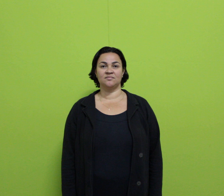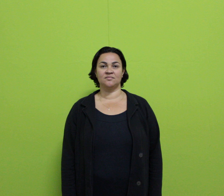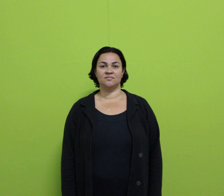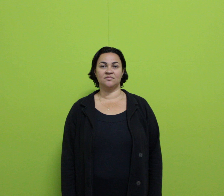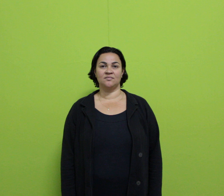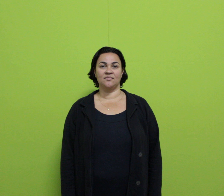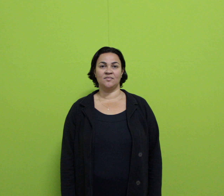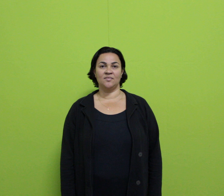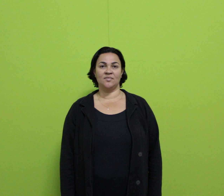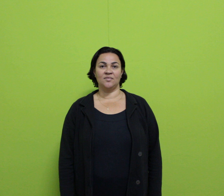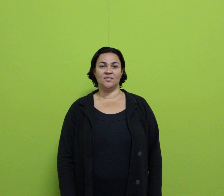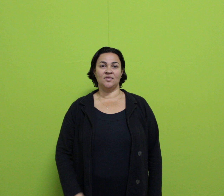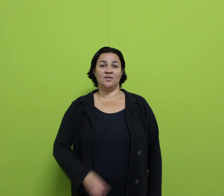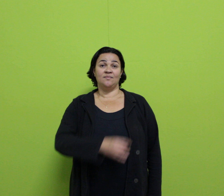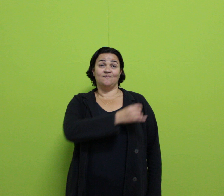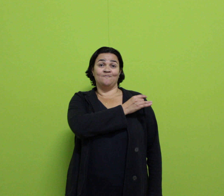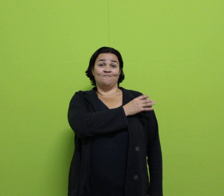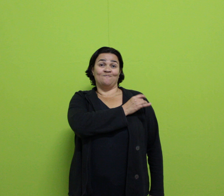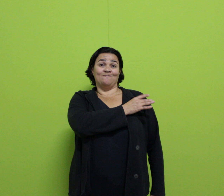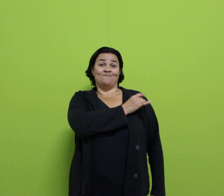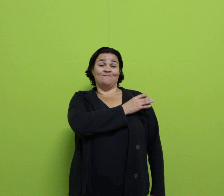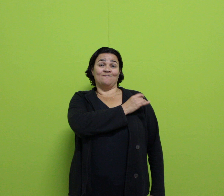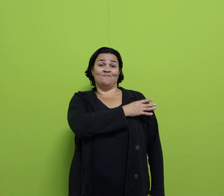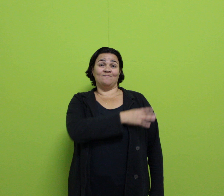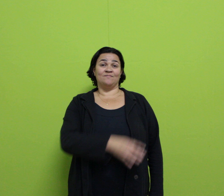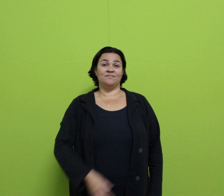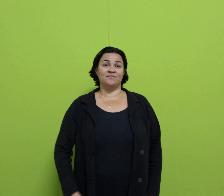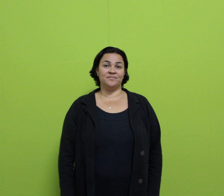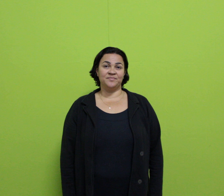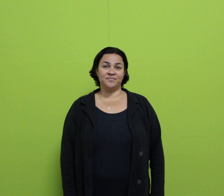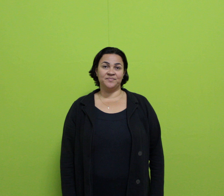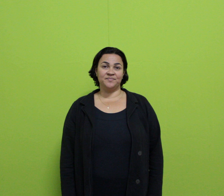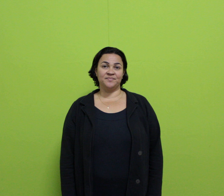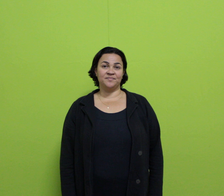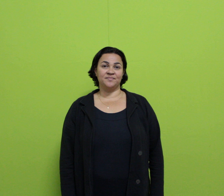medo